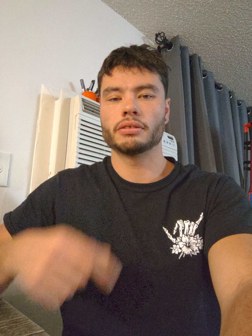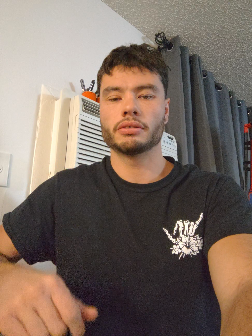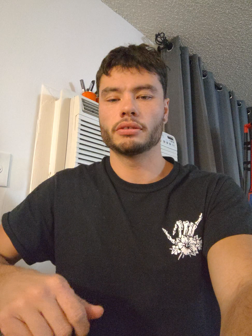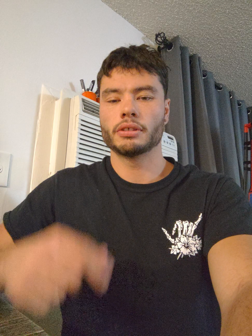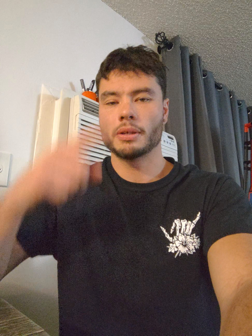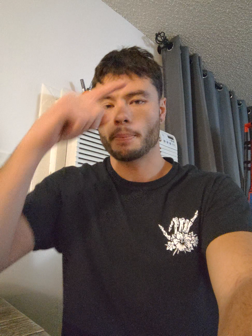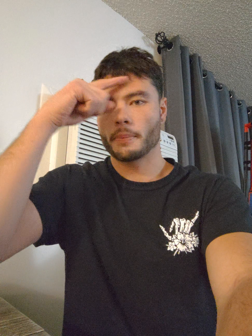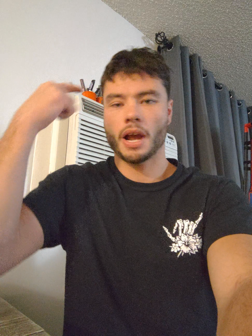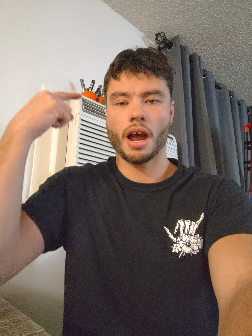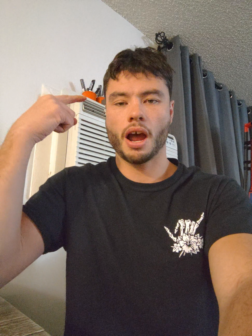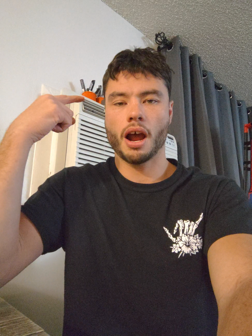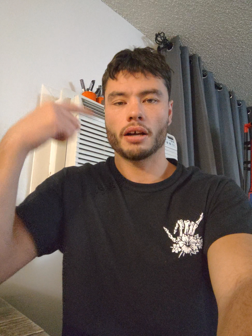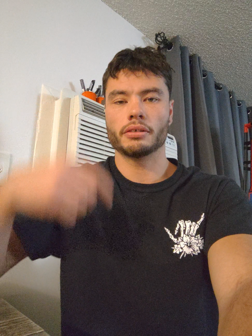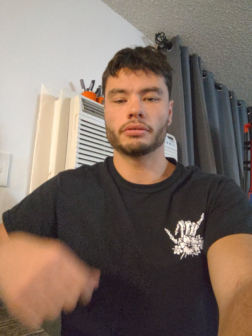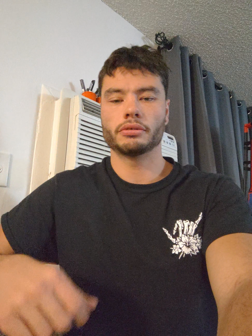black